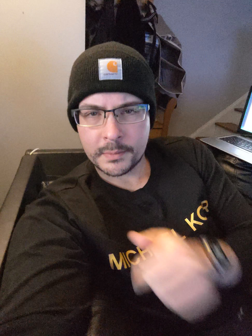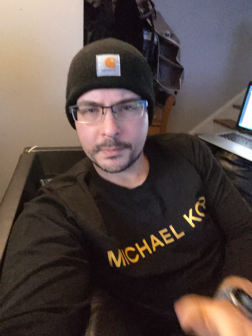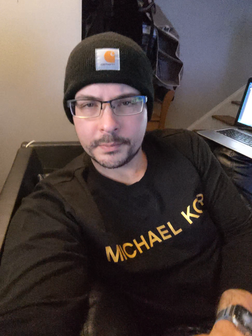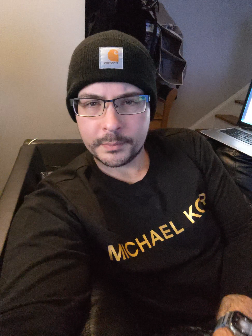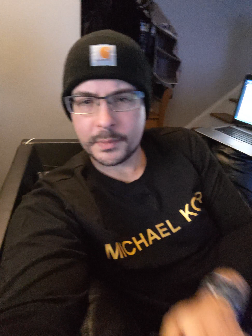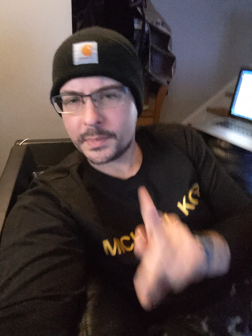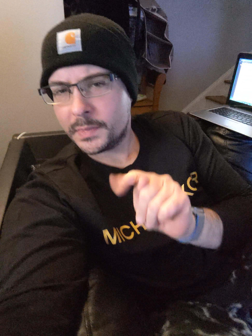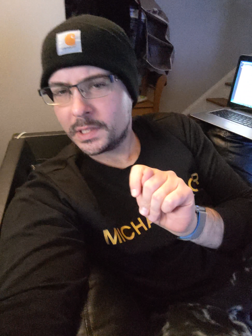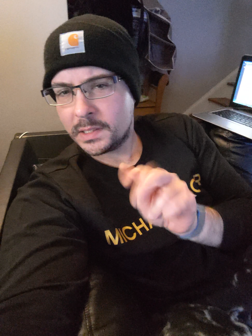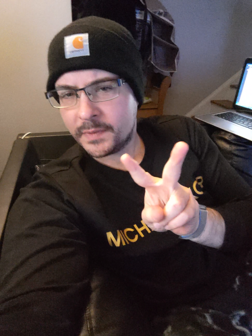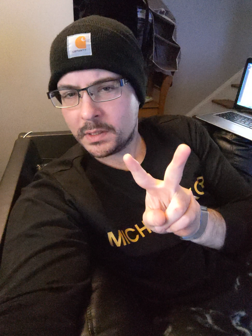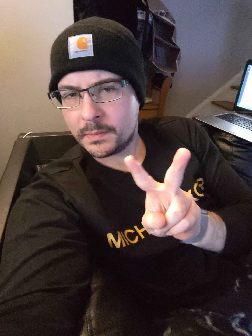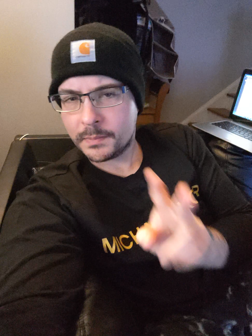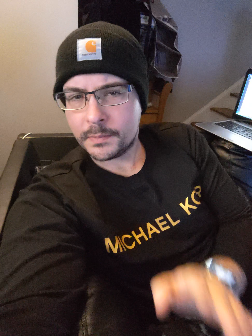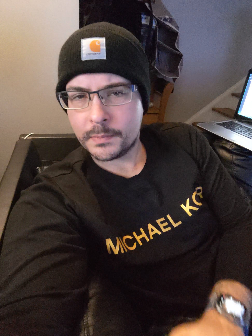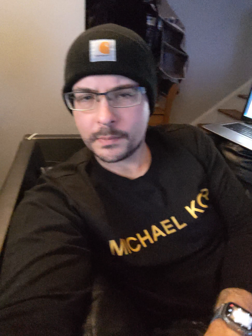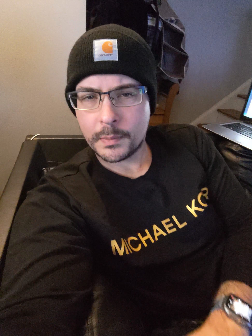TV